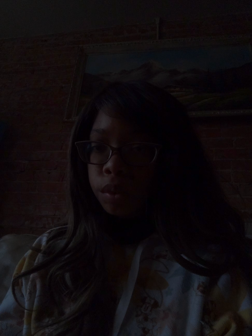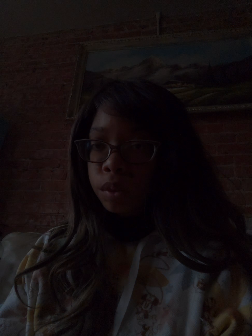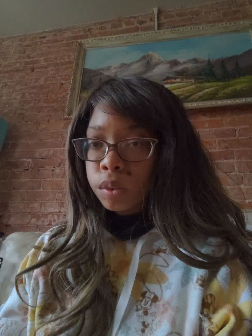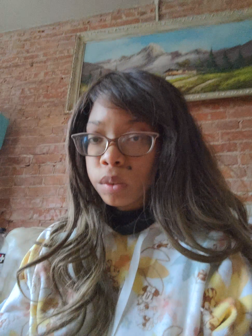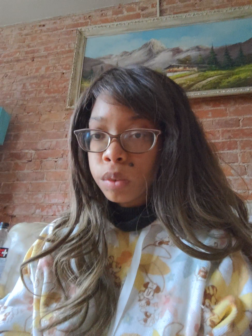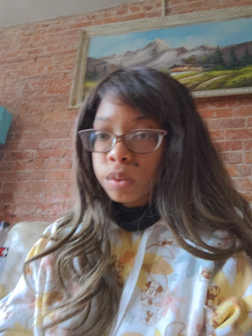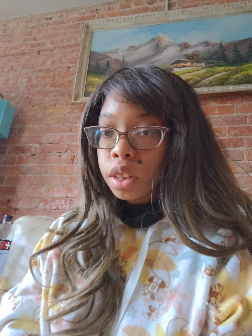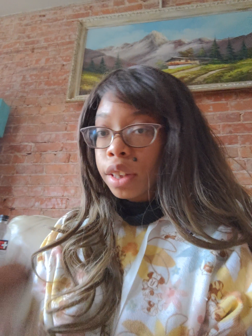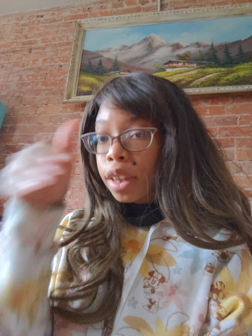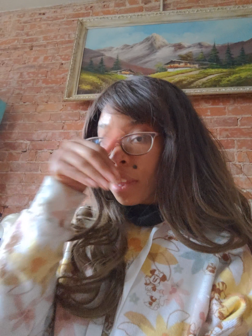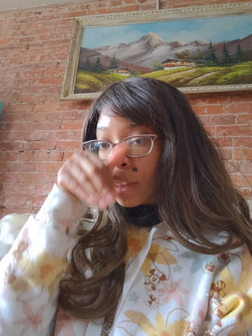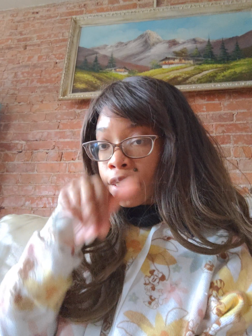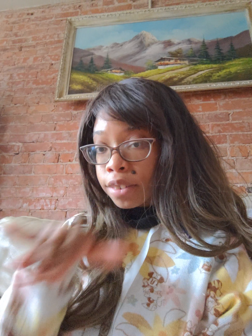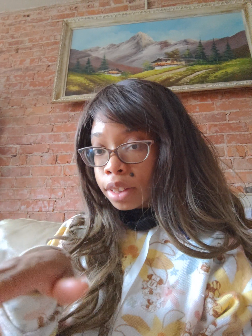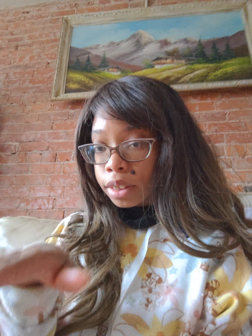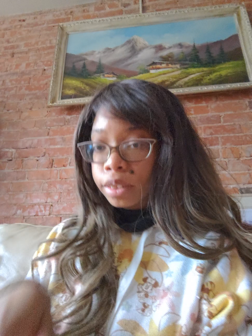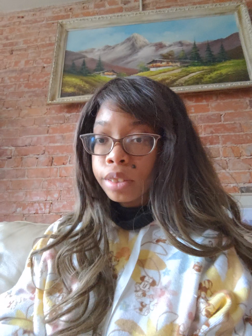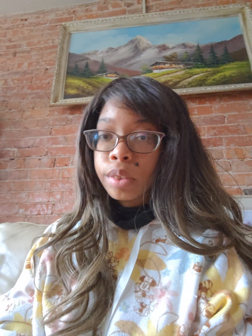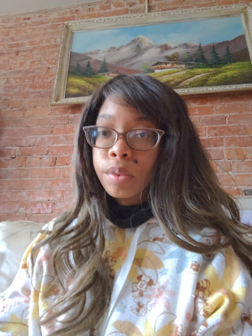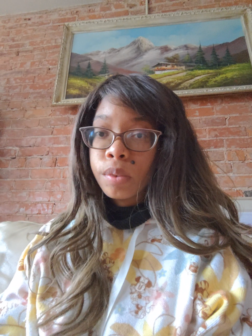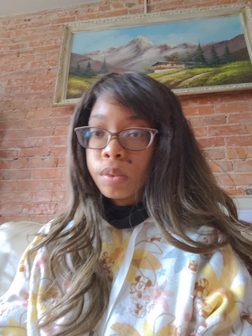elephant